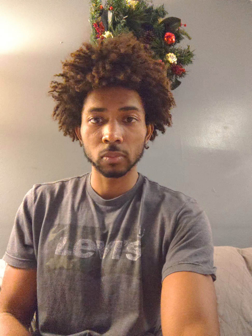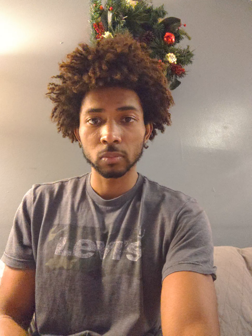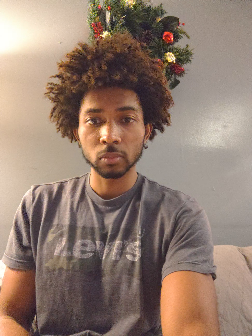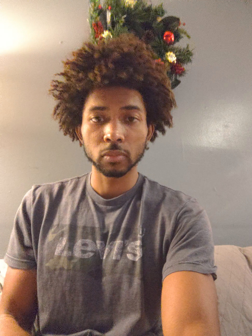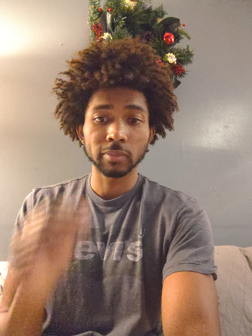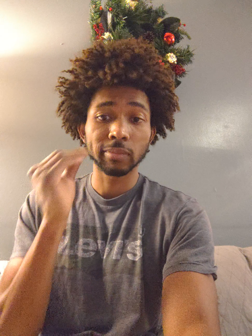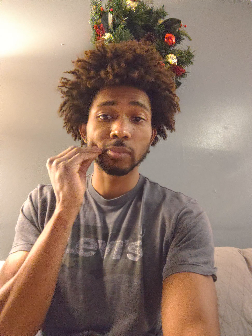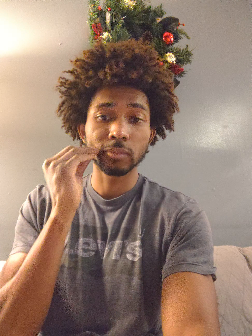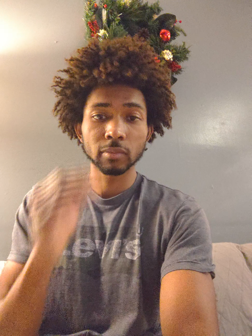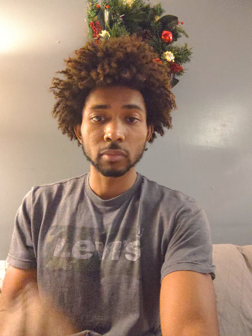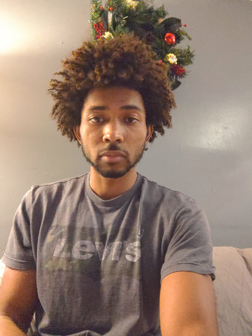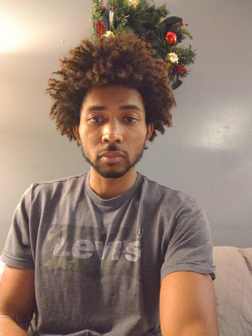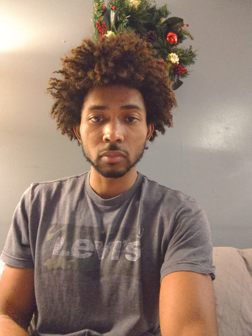kiss